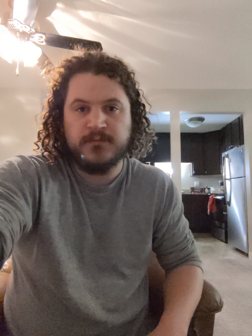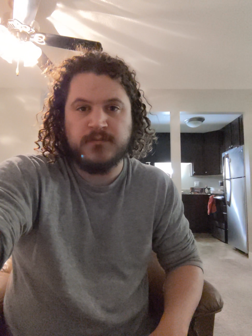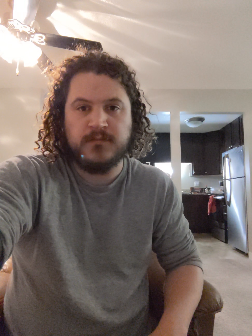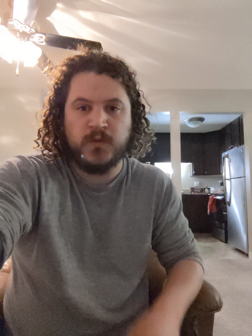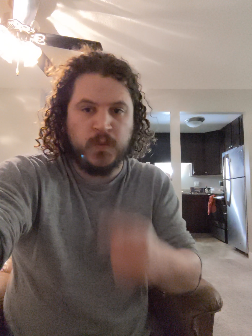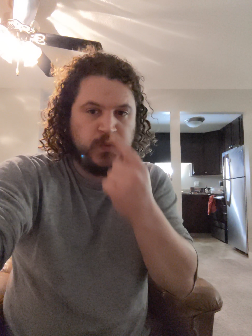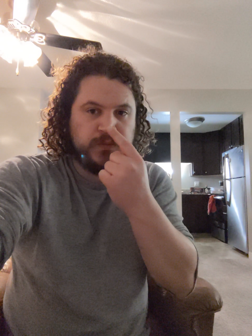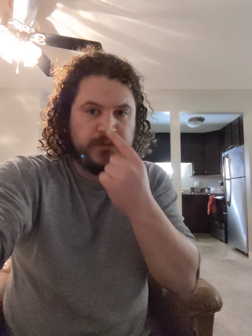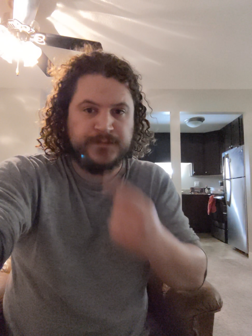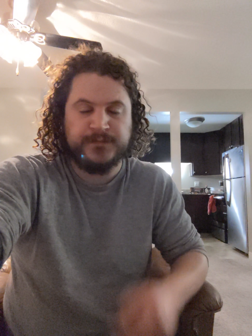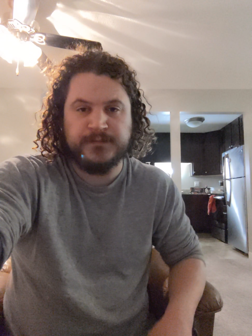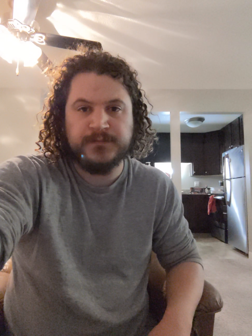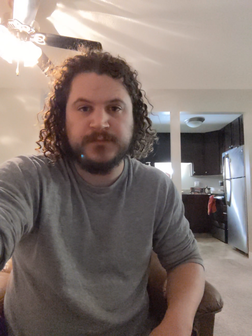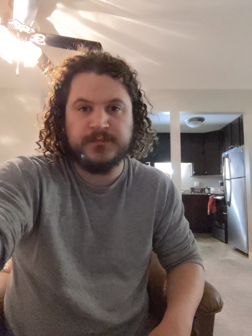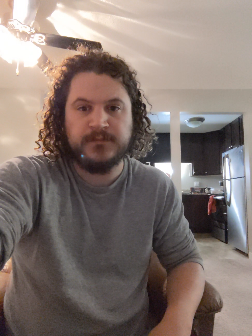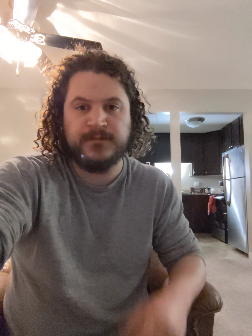nose